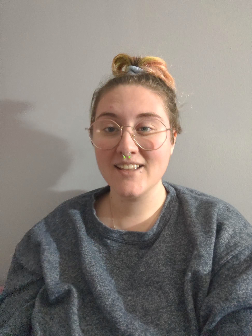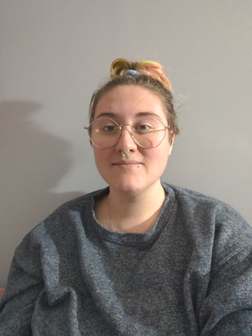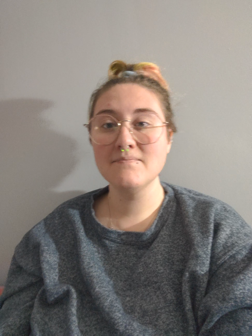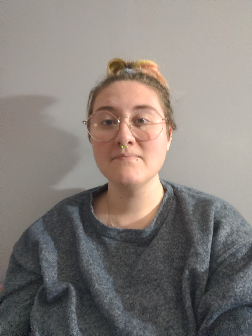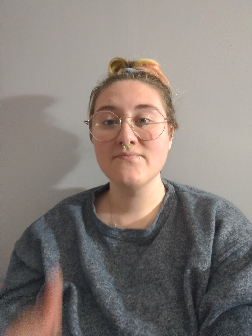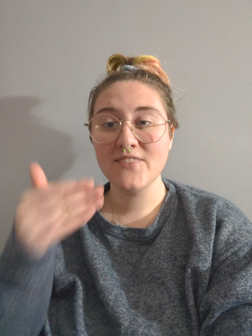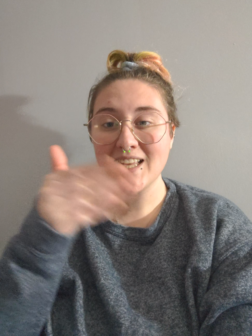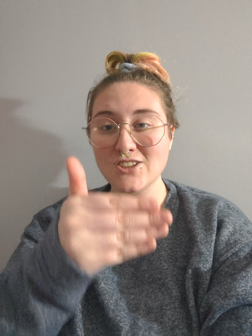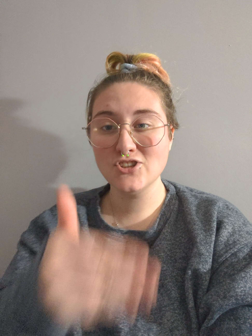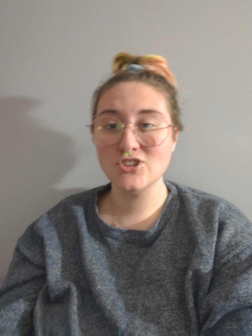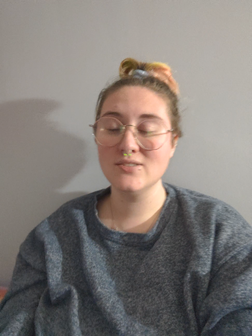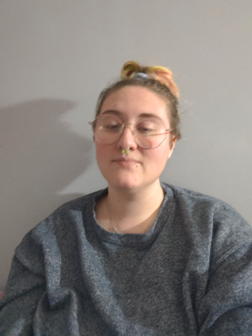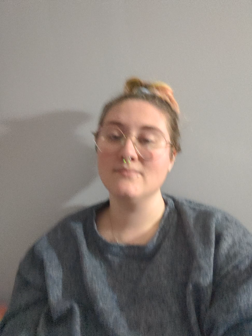fish